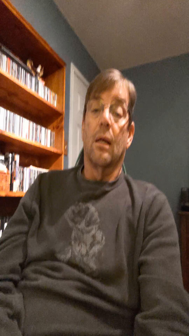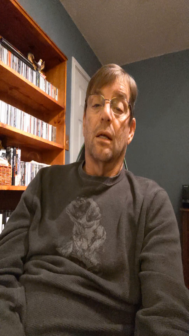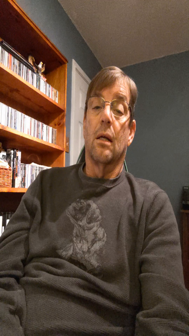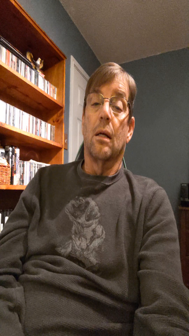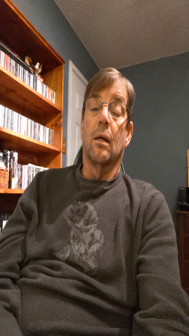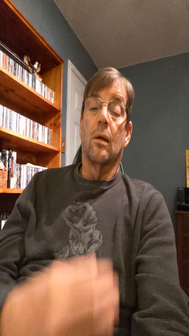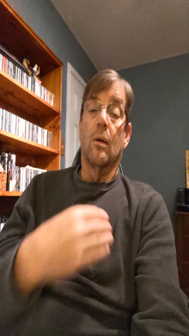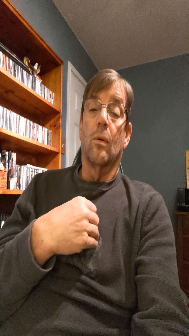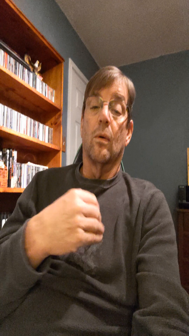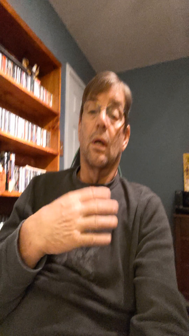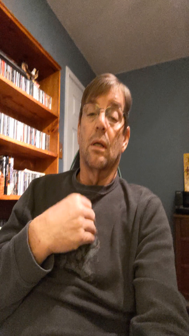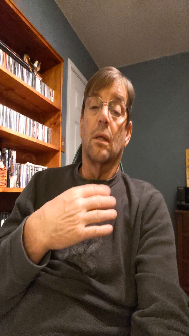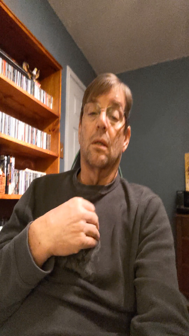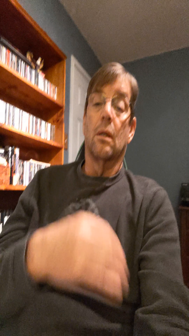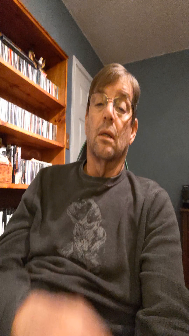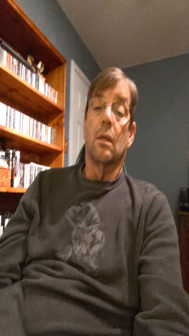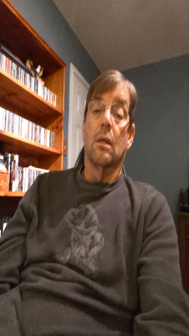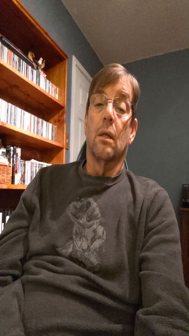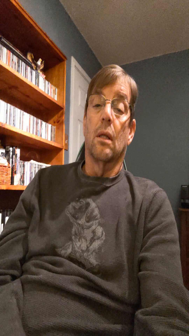white